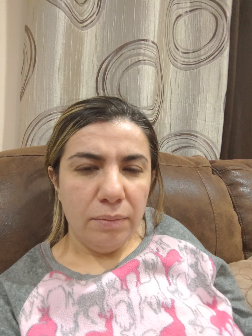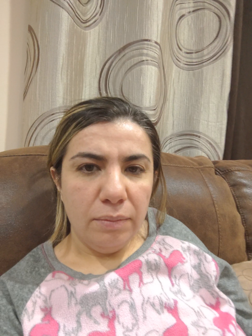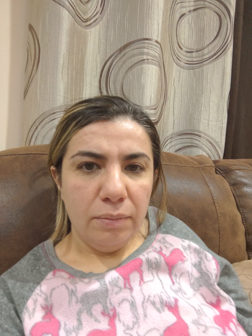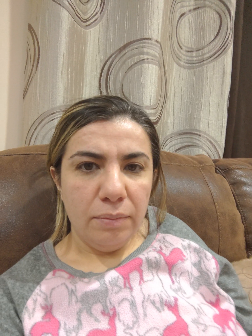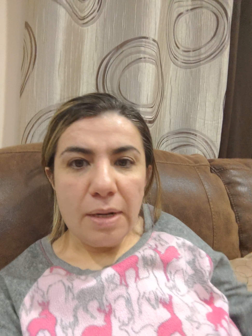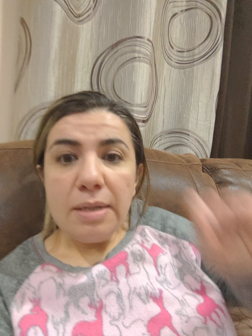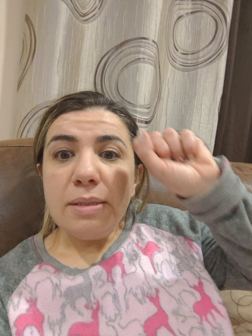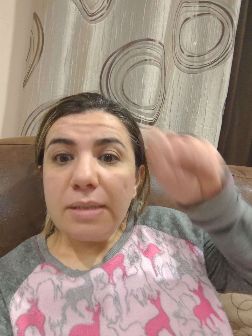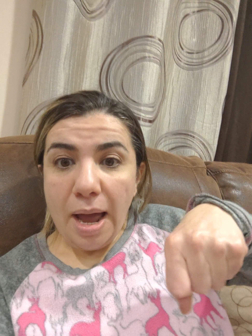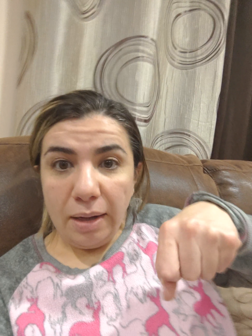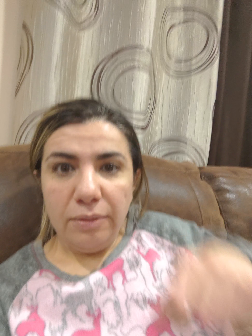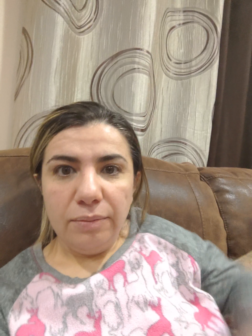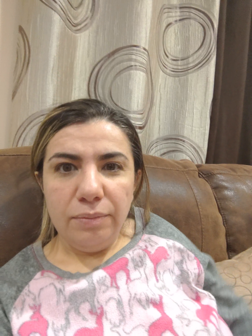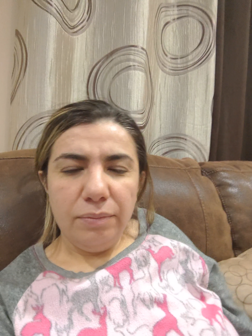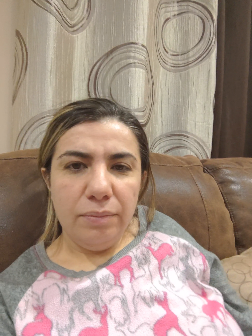can